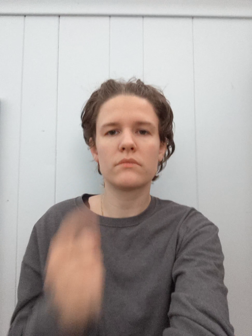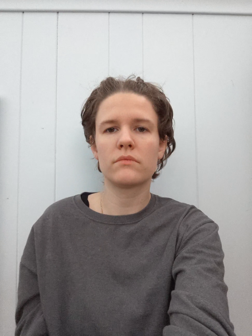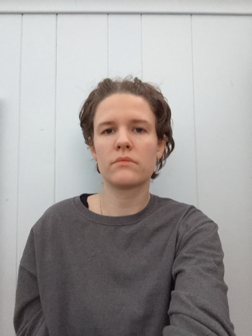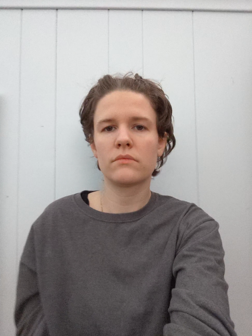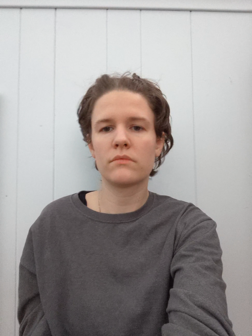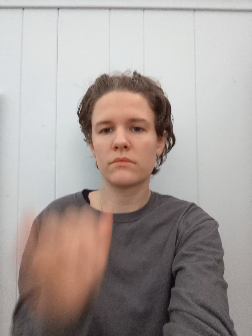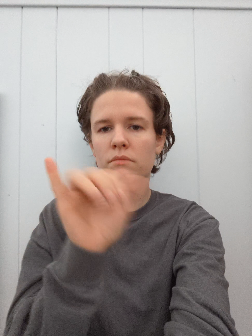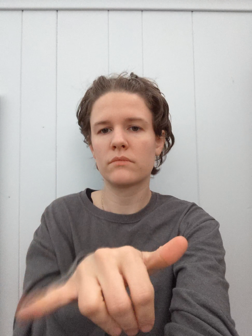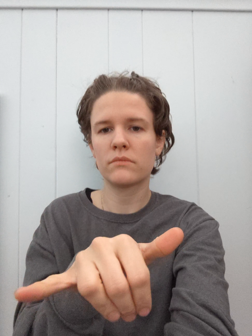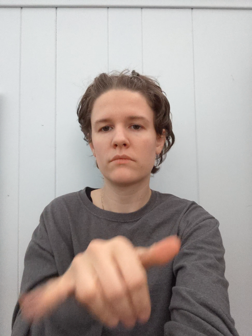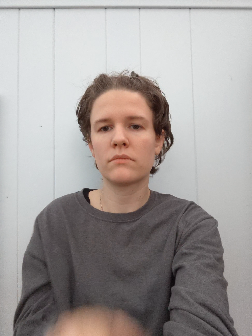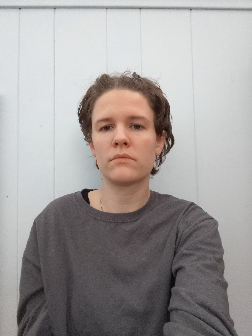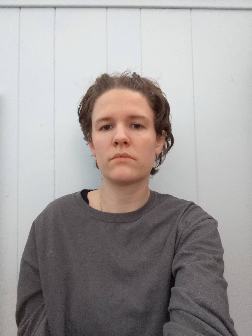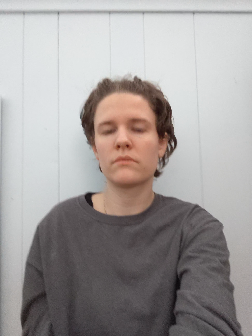that